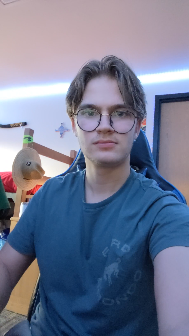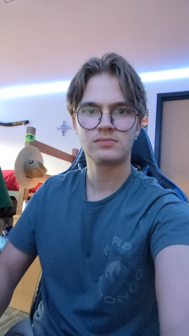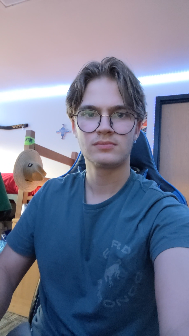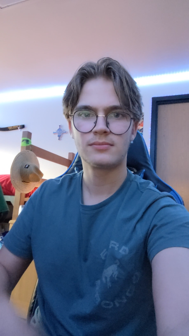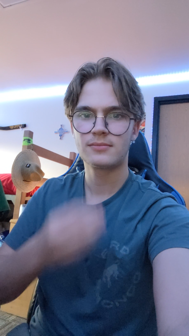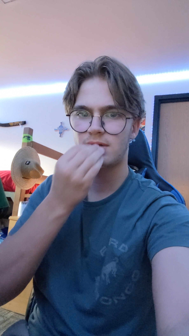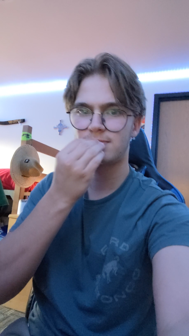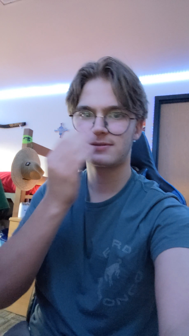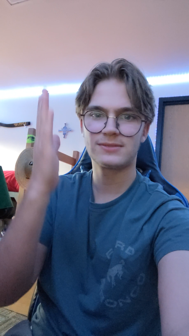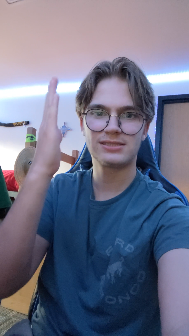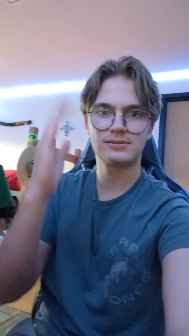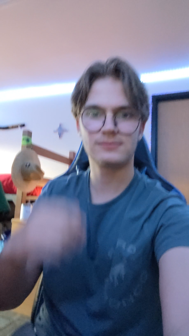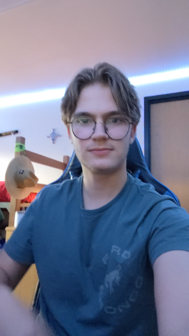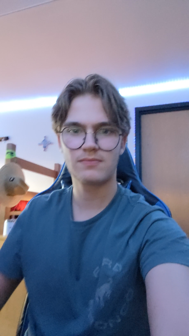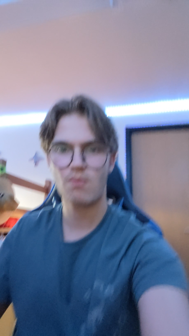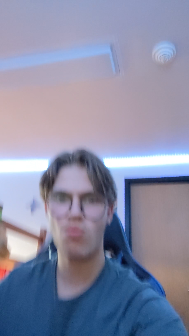breakfast